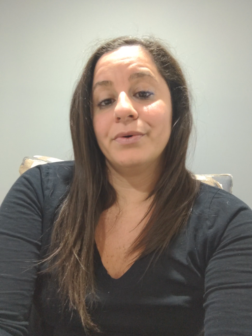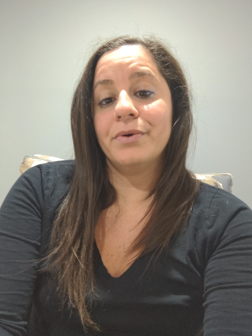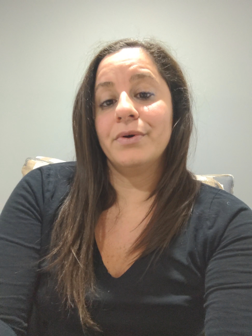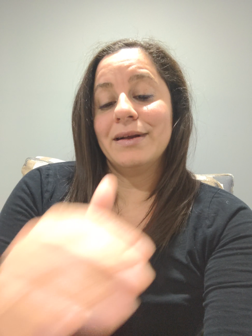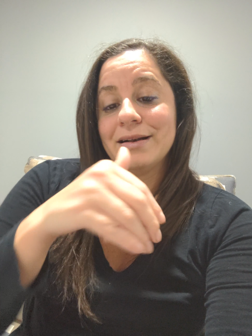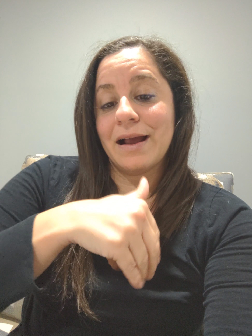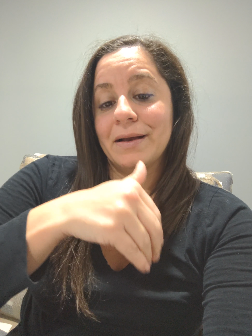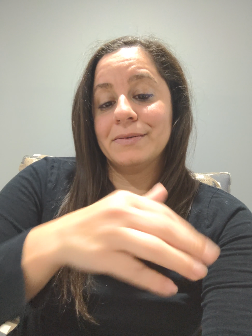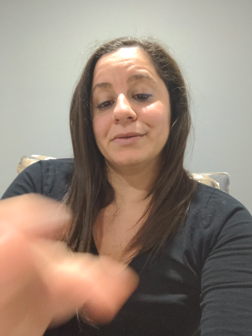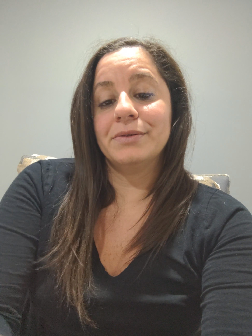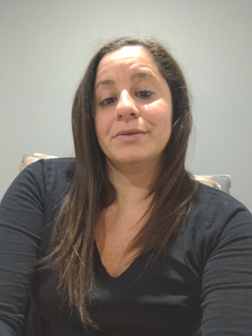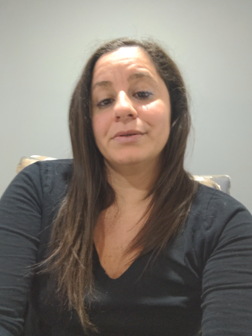night